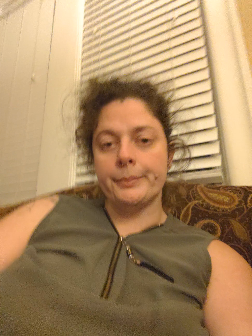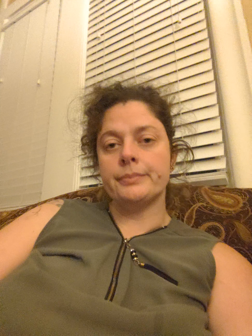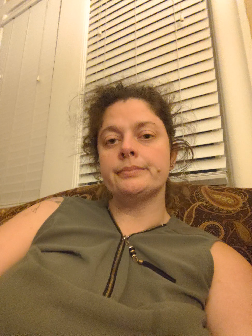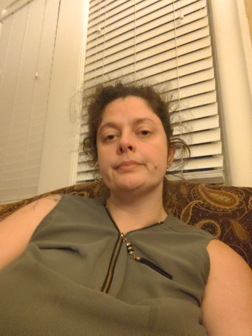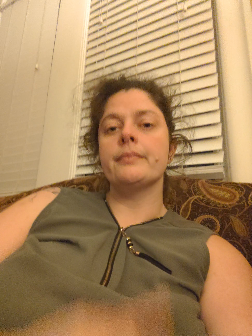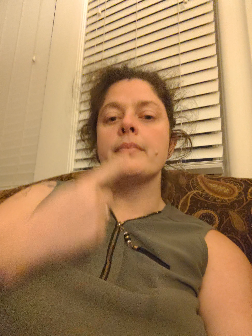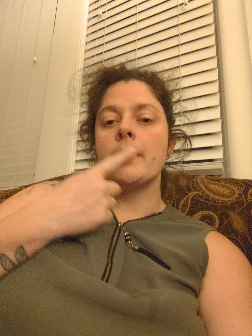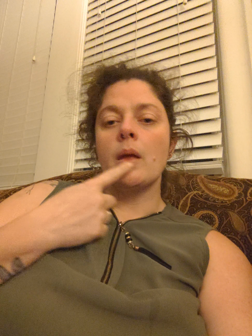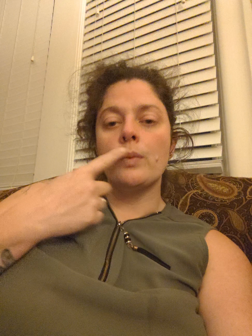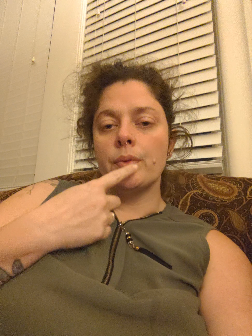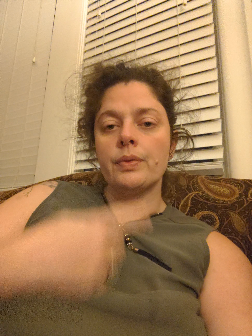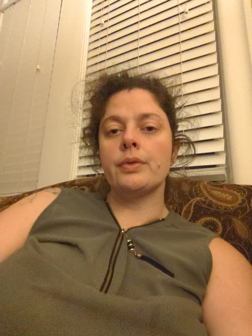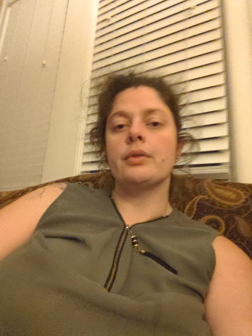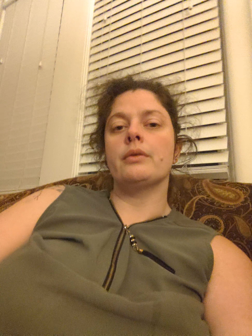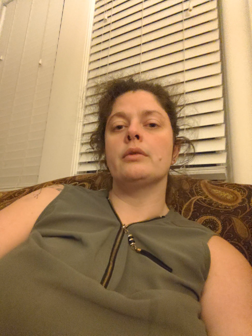mouth